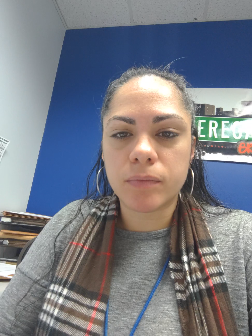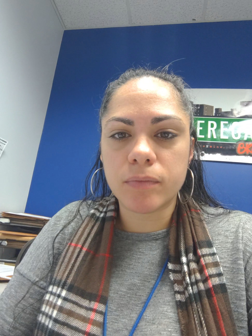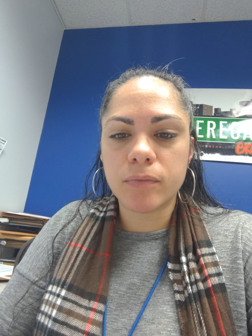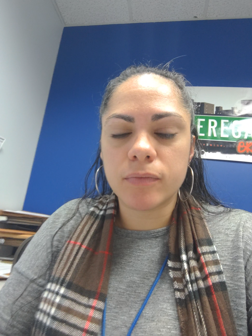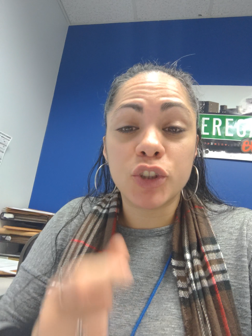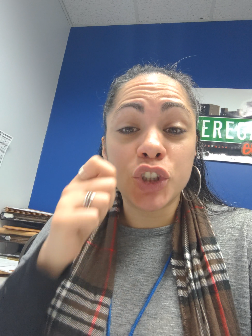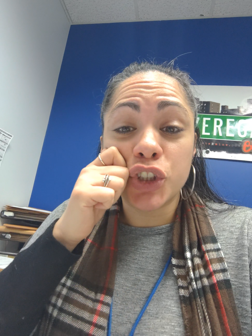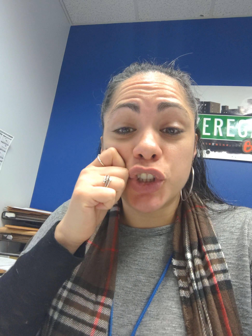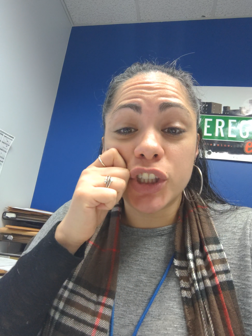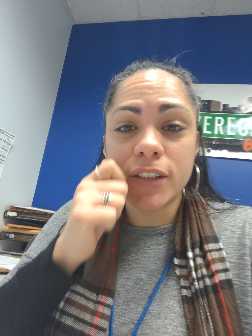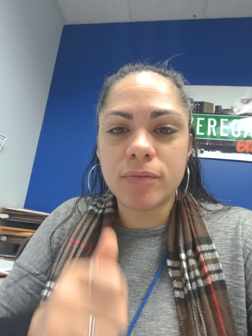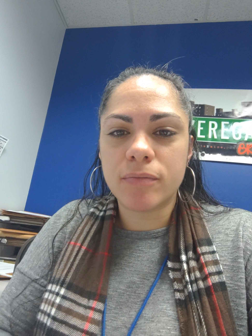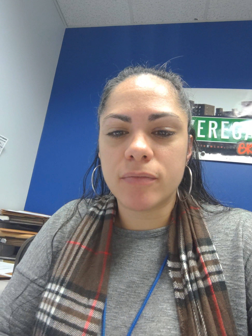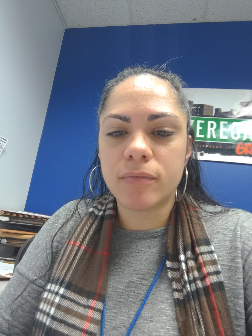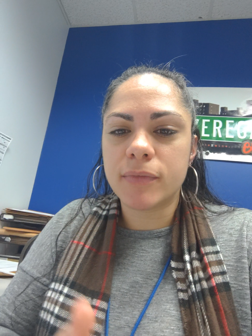cheek